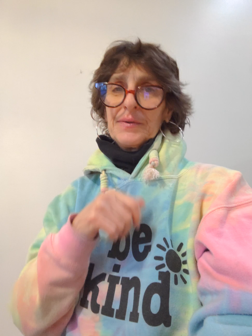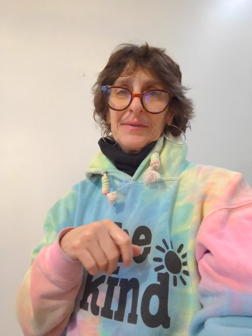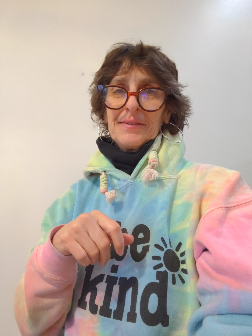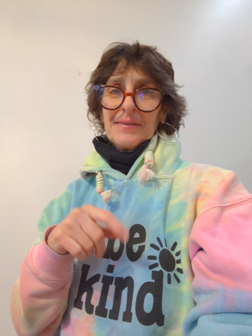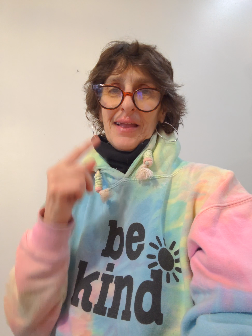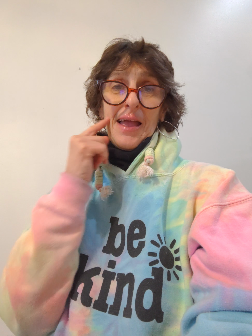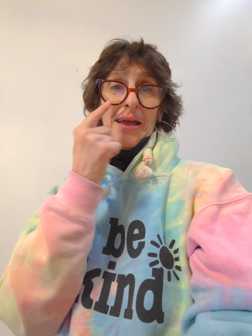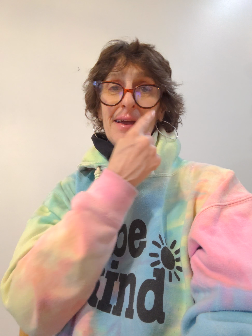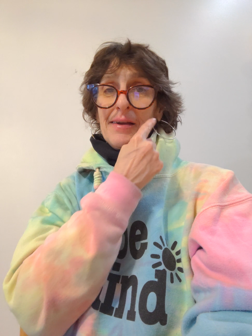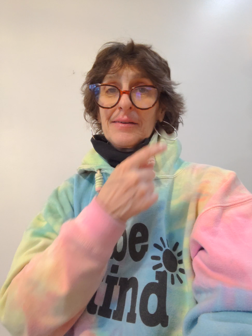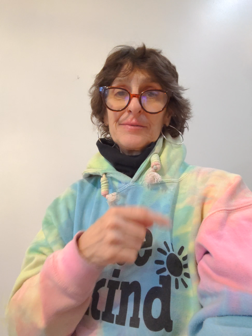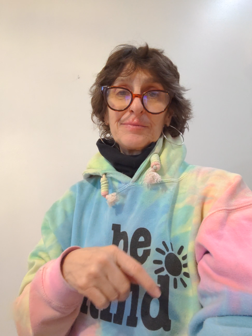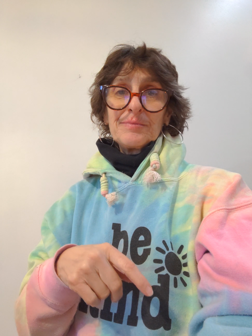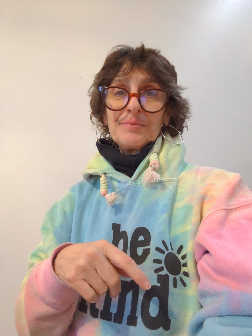eye